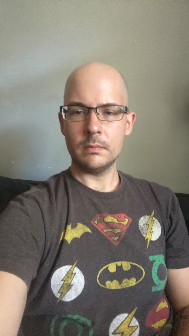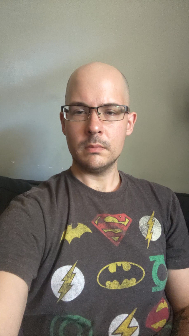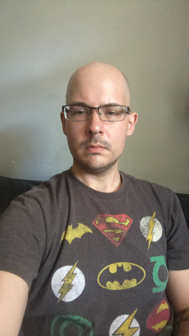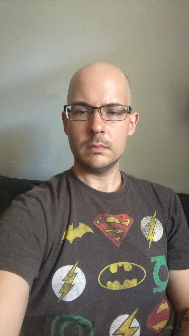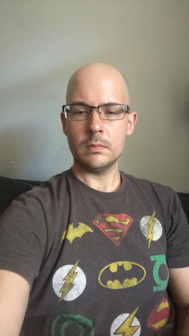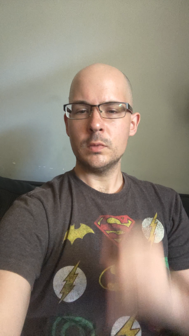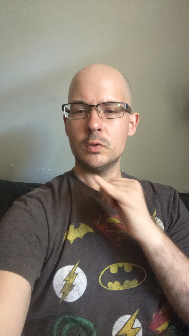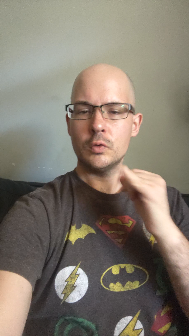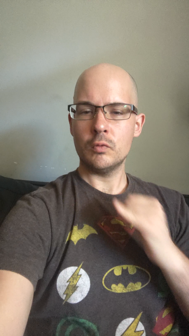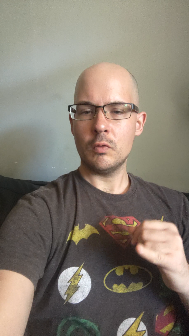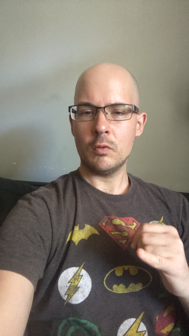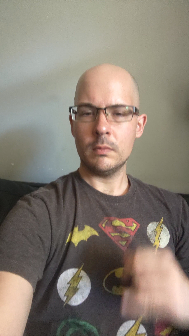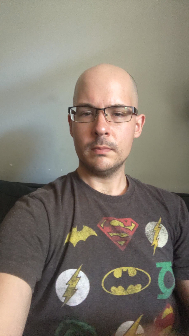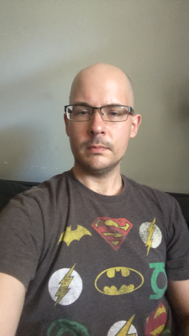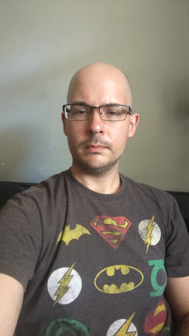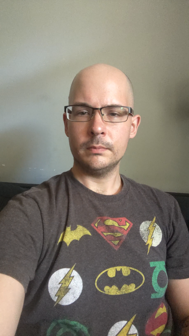draw